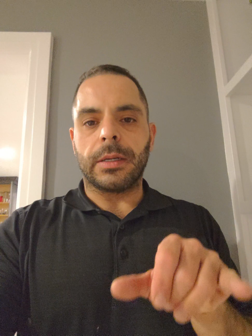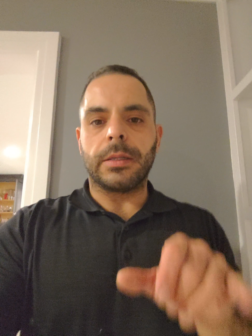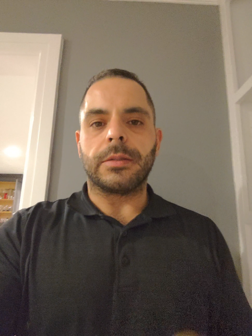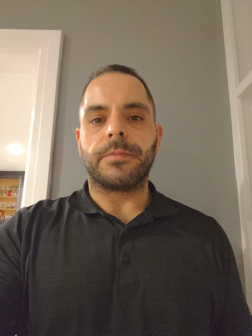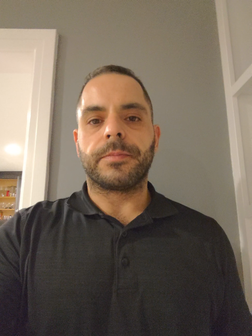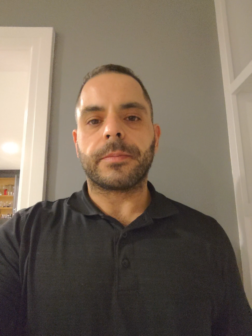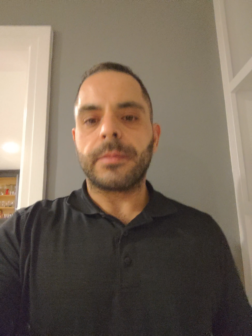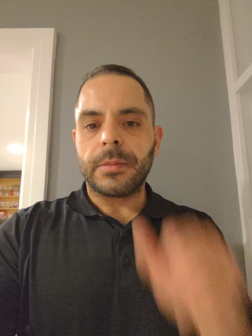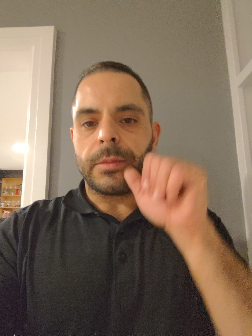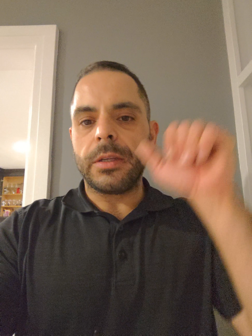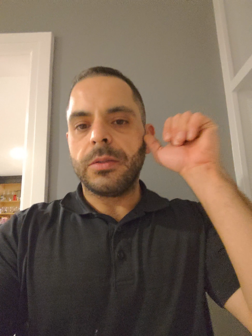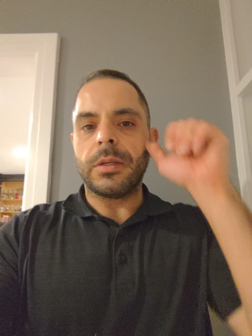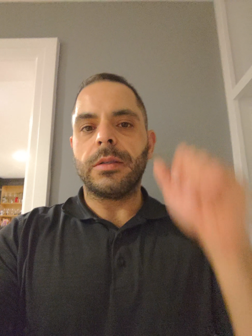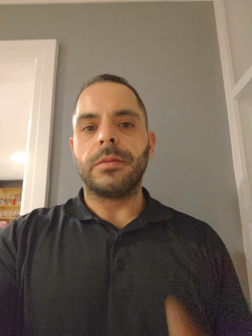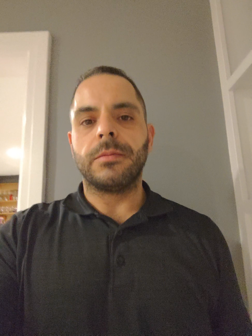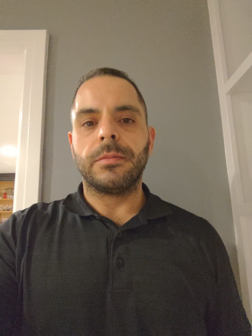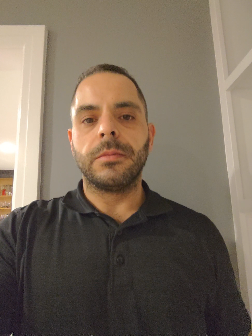yesterday